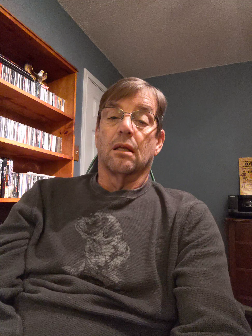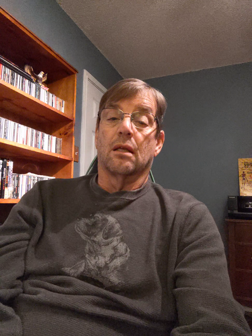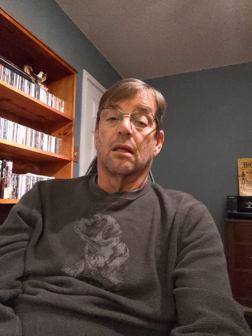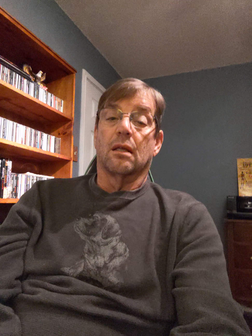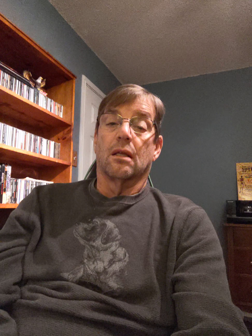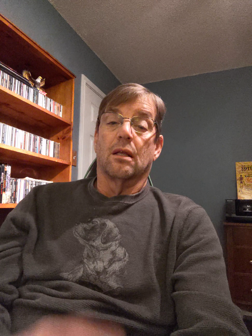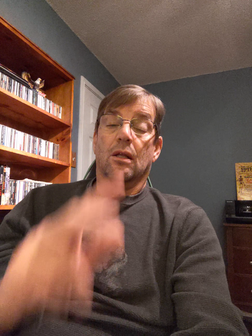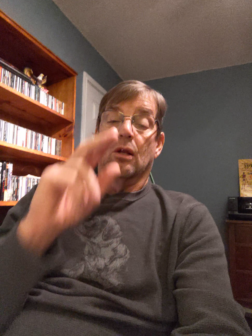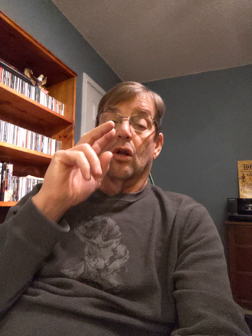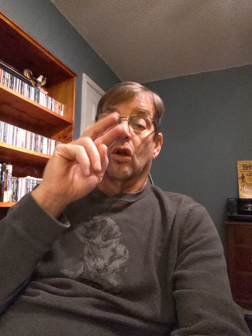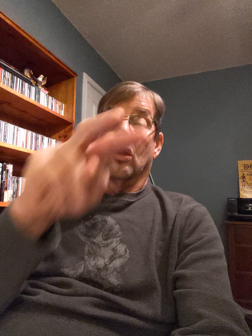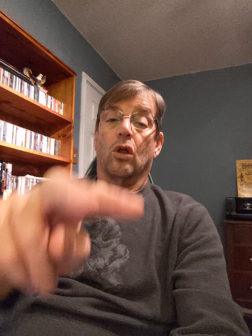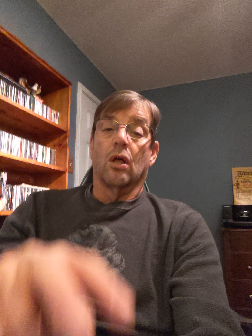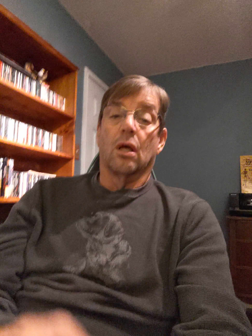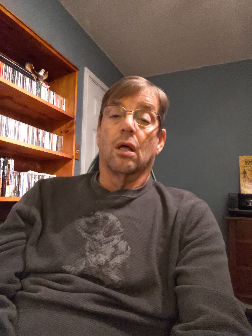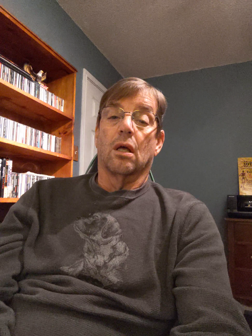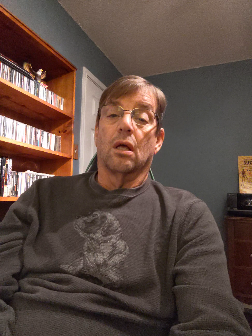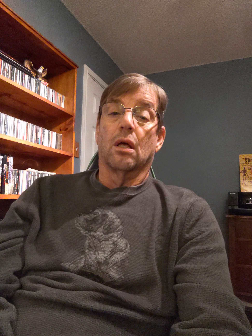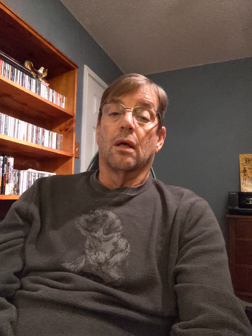look